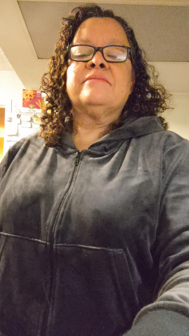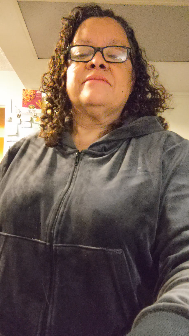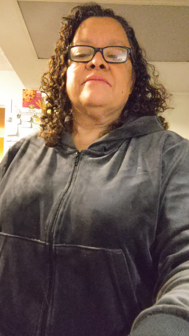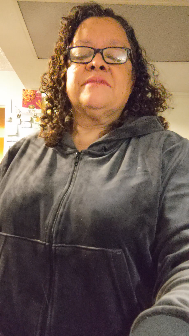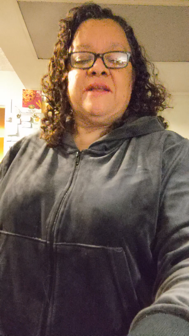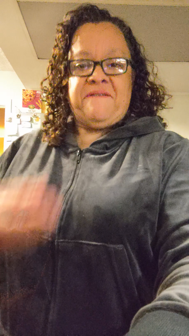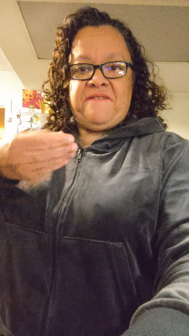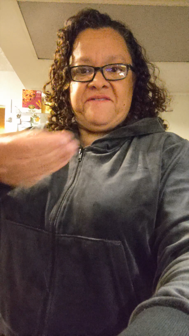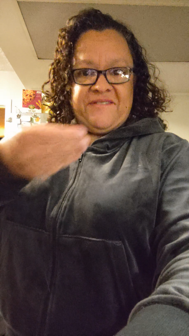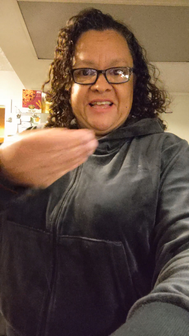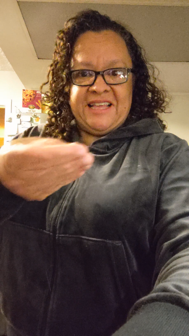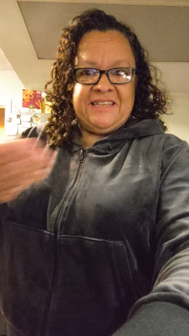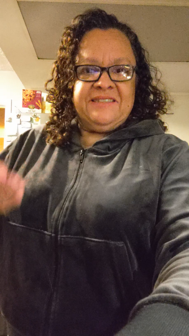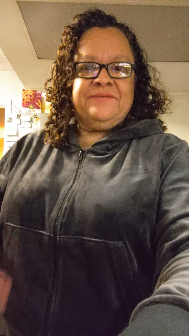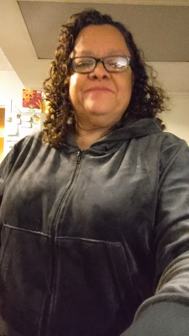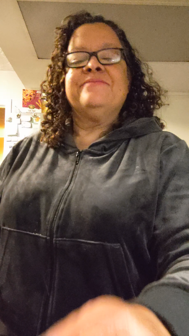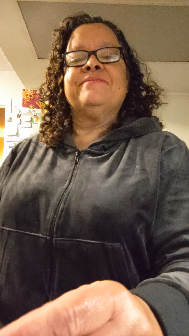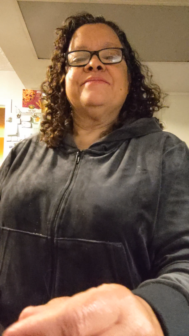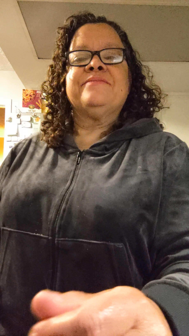feed